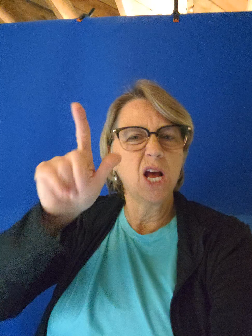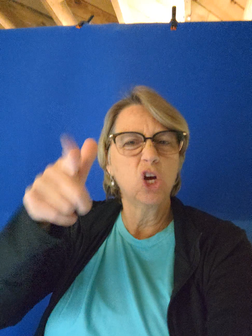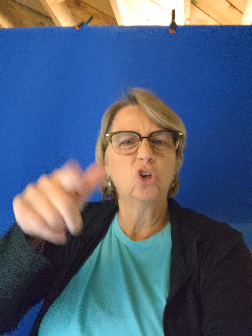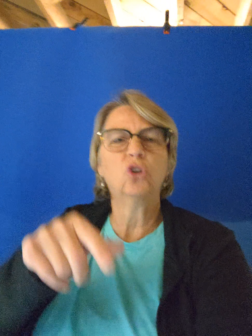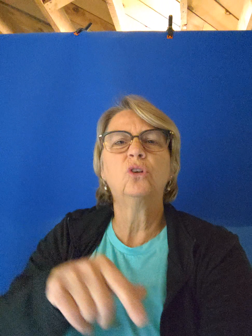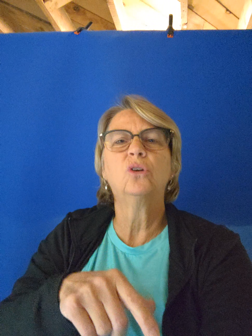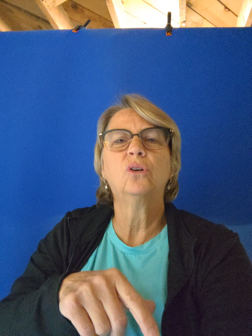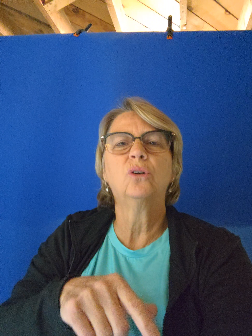later